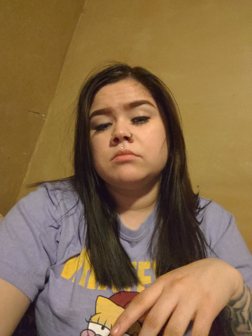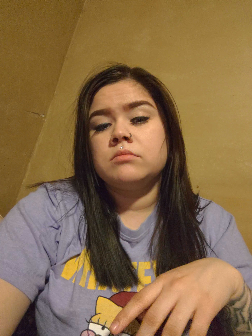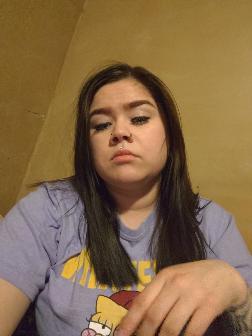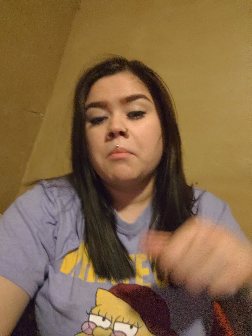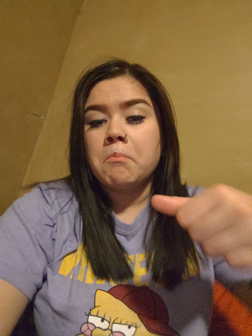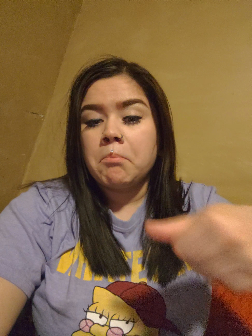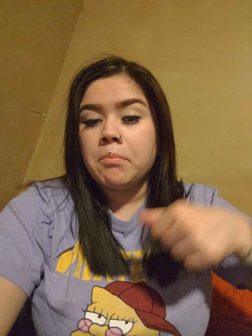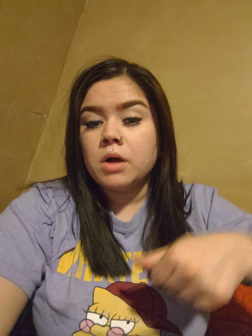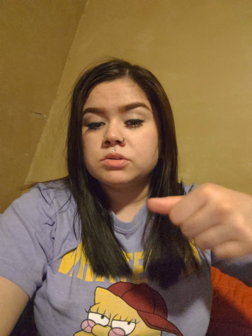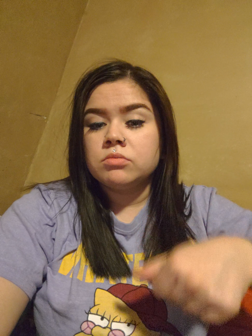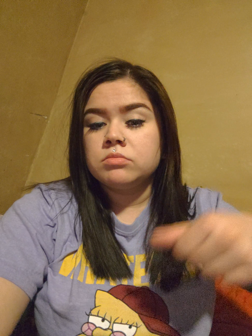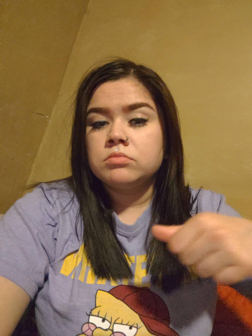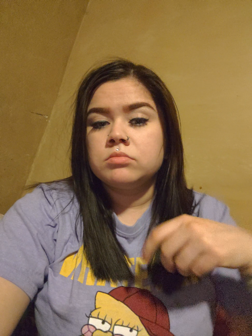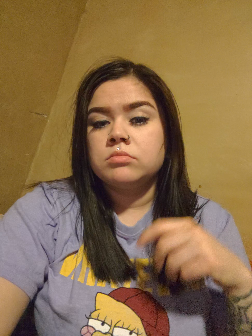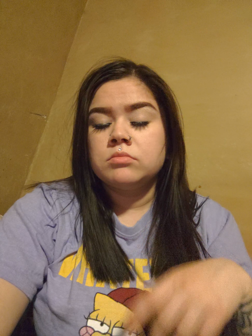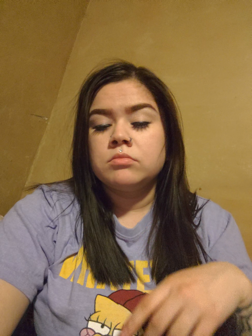puzzle